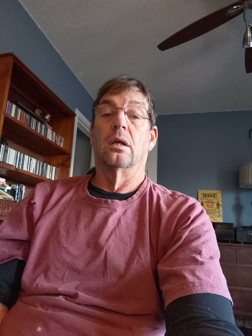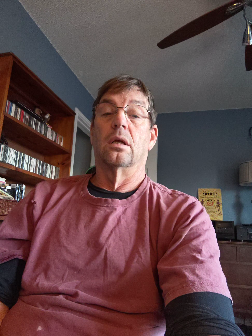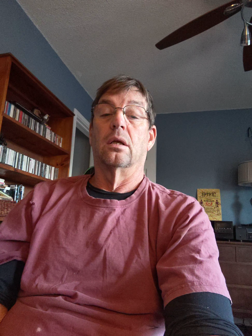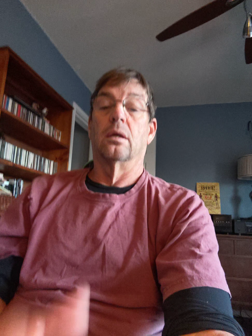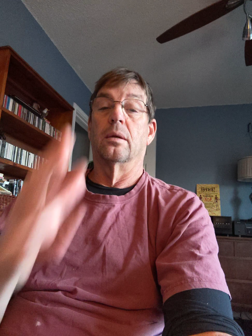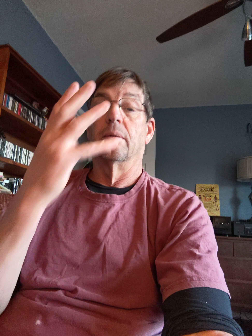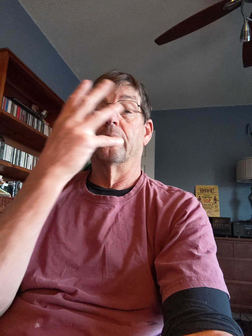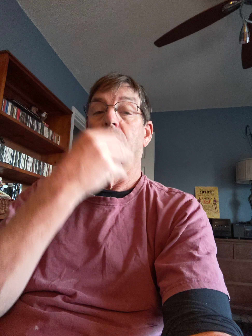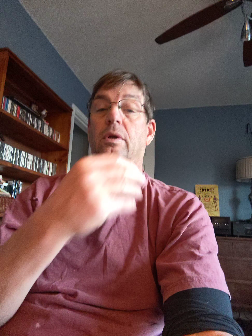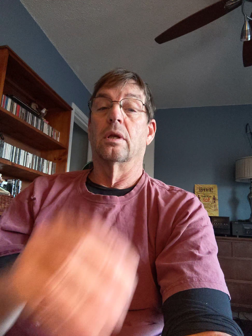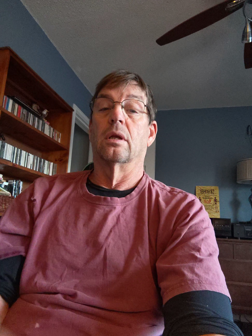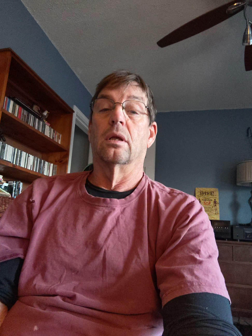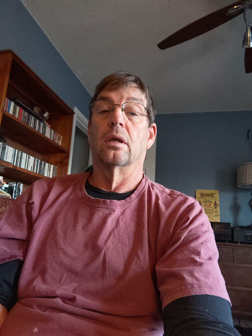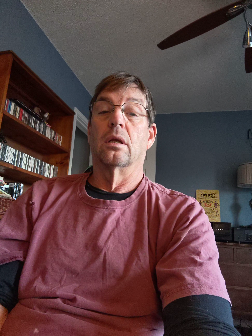pretty